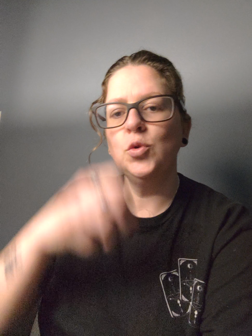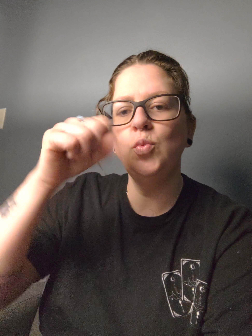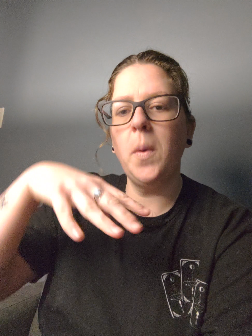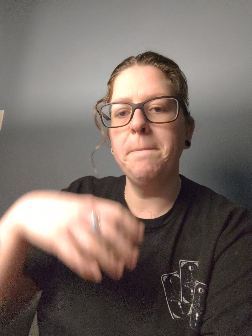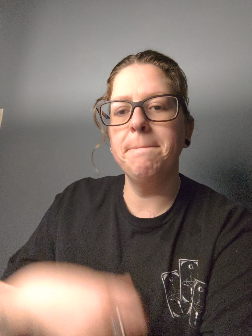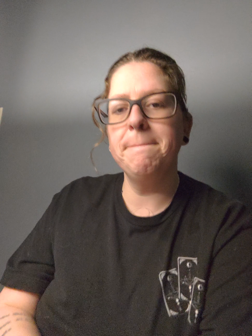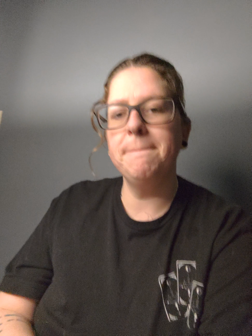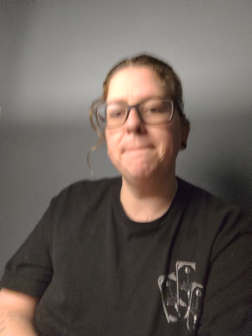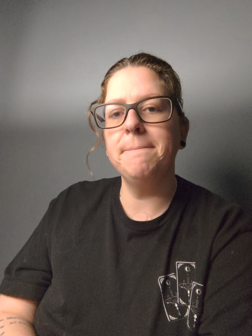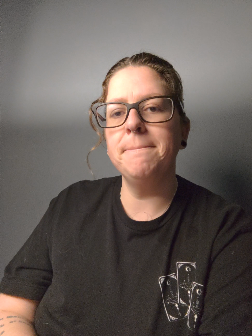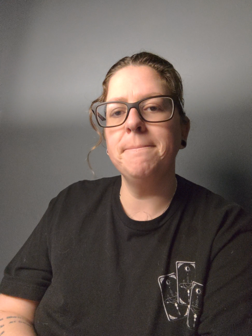drop